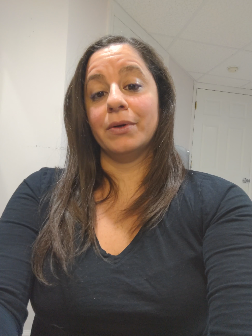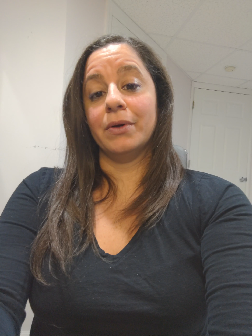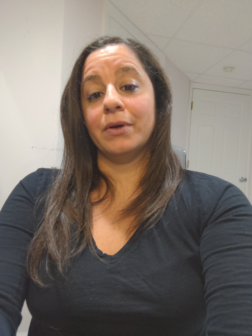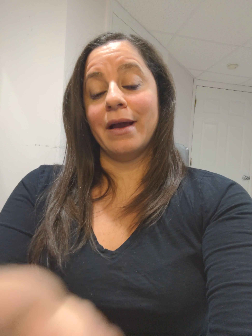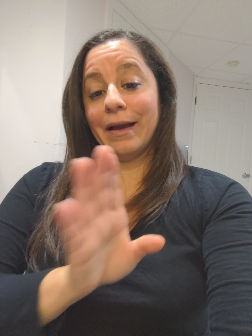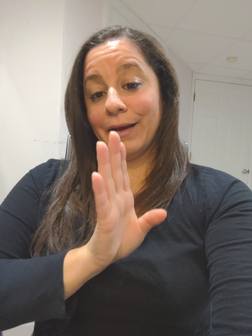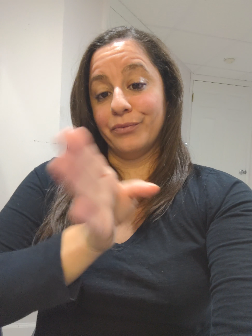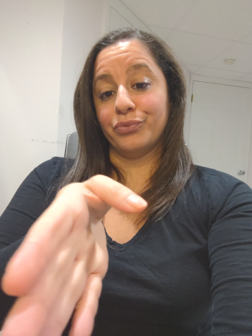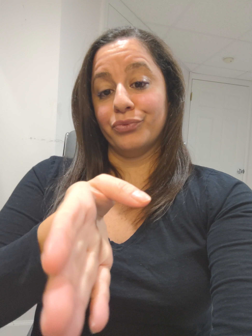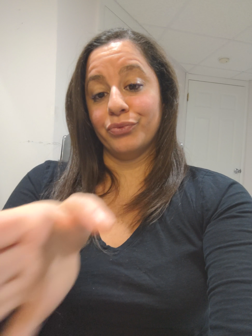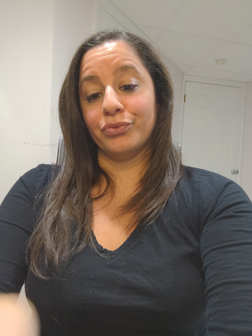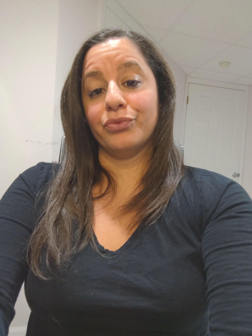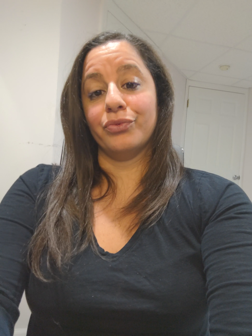after